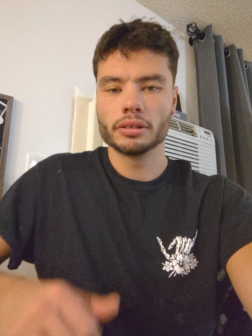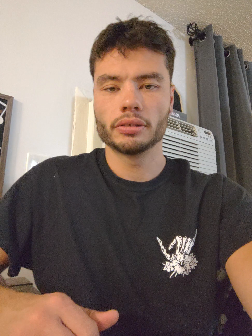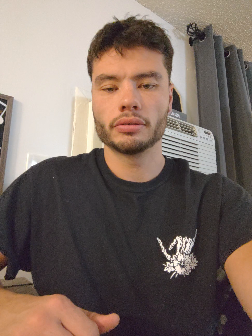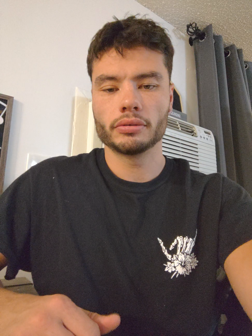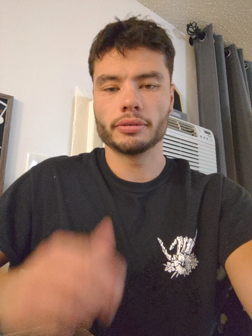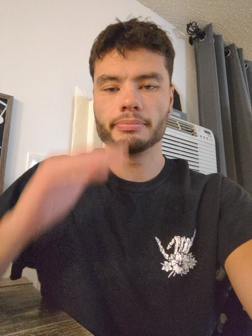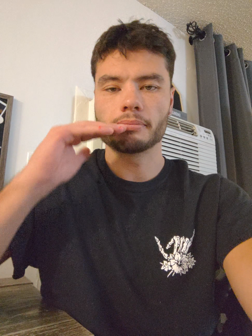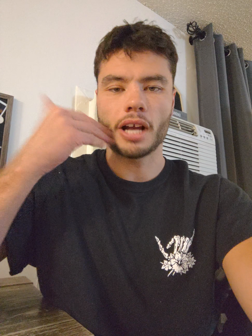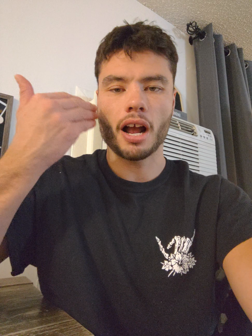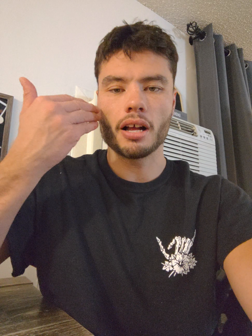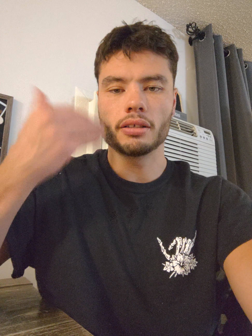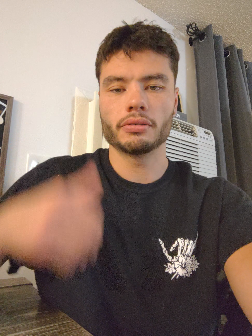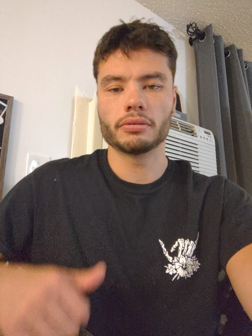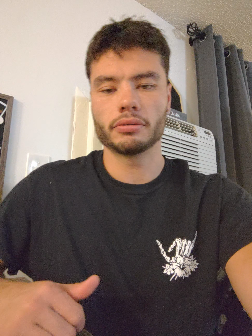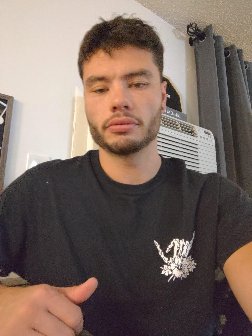smile